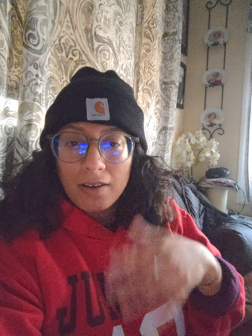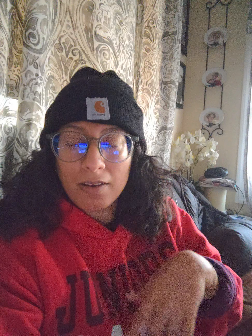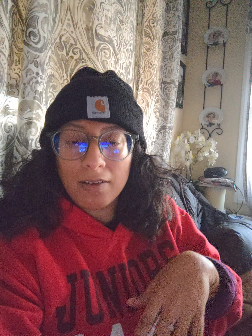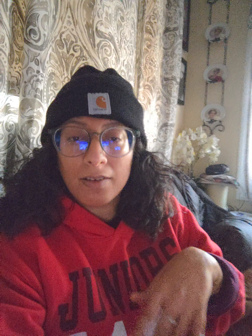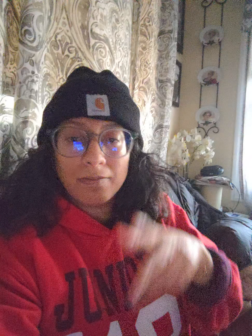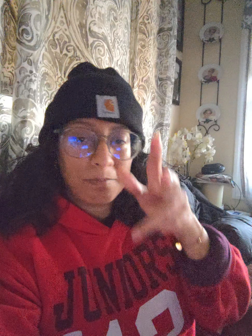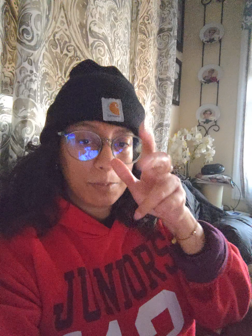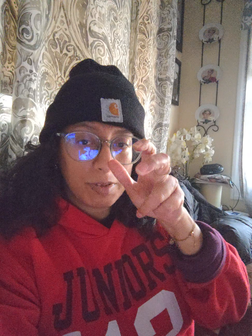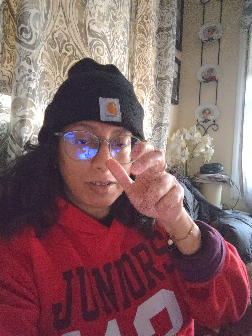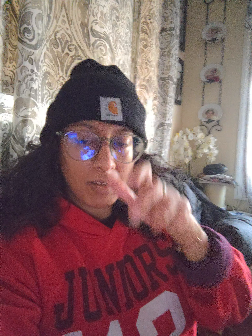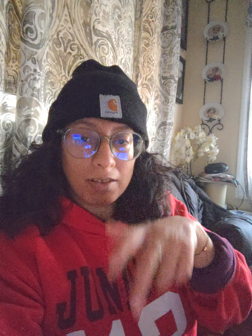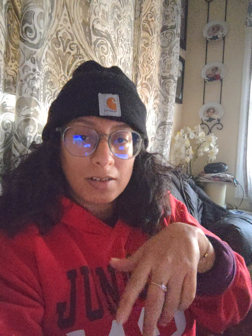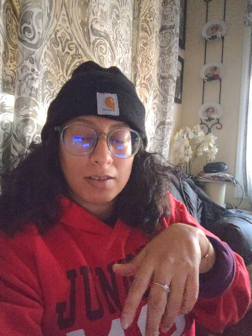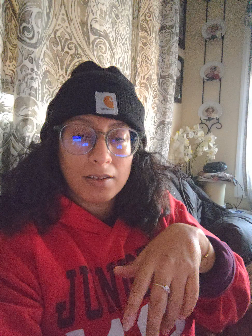bug